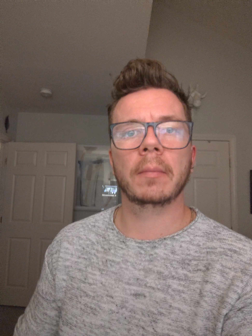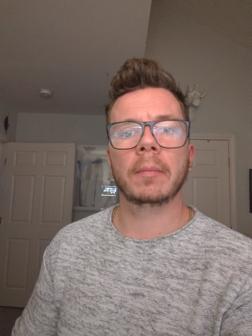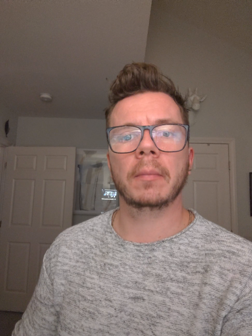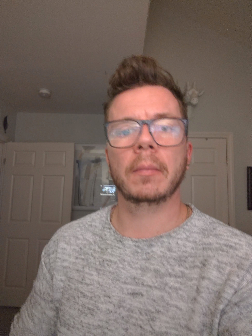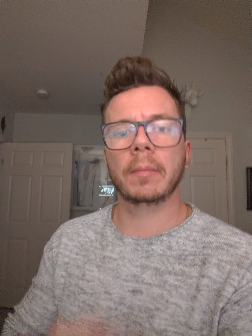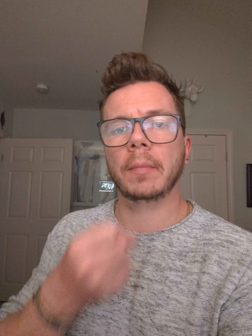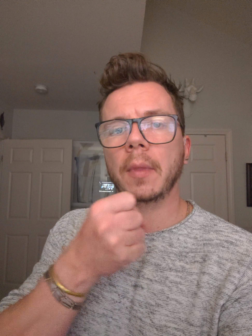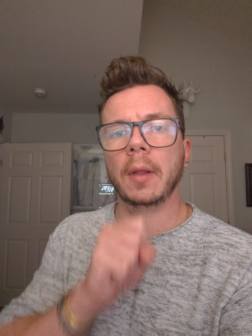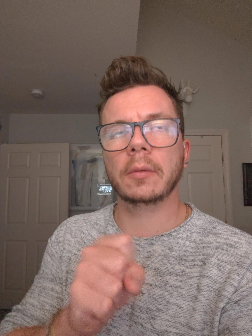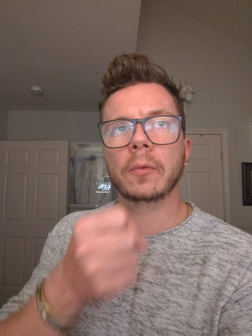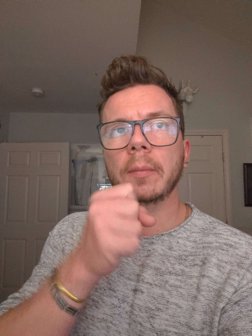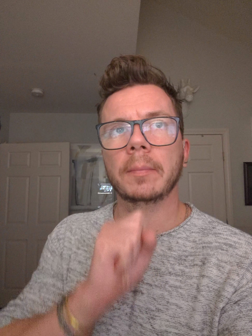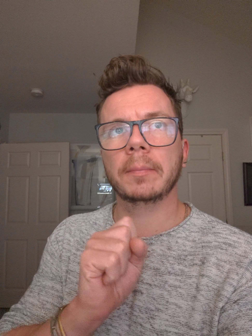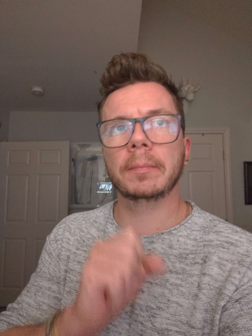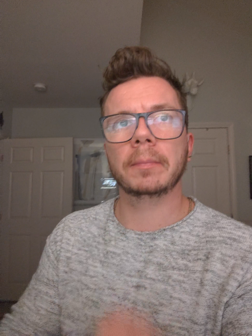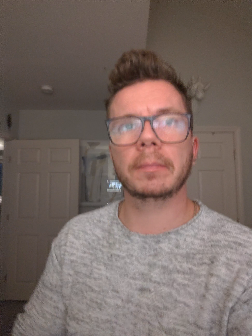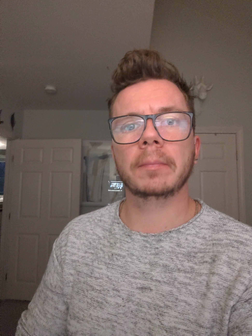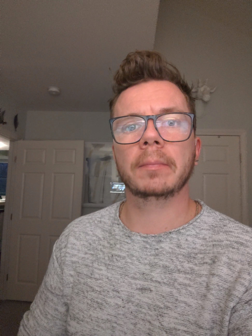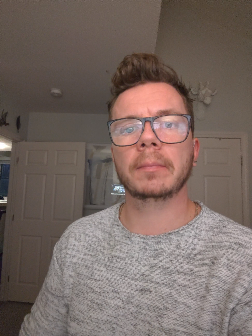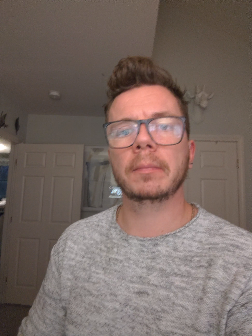ice cream